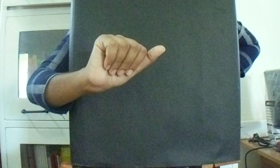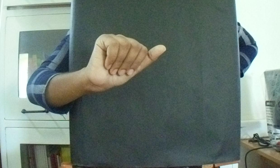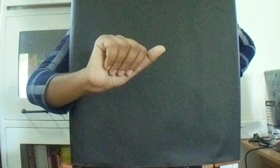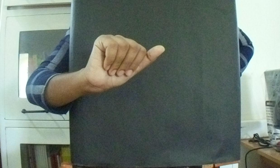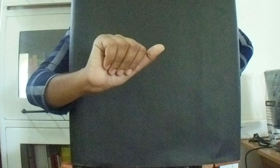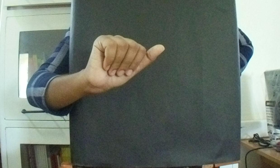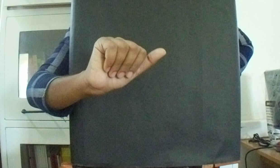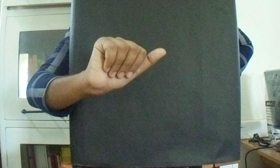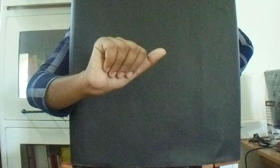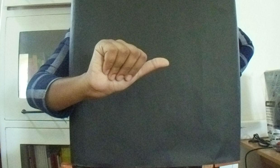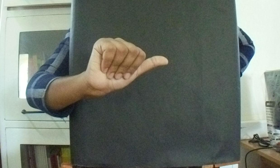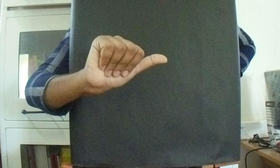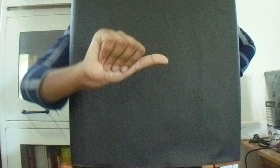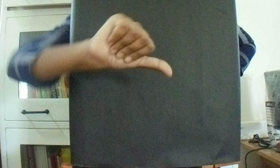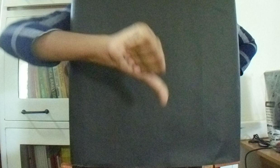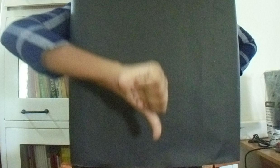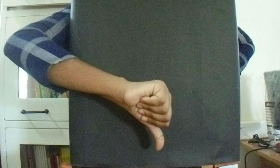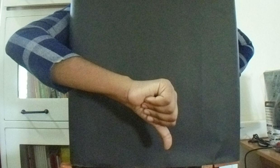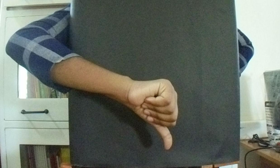lose